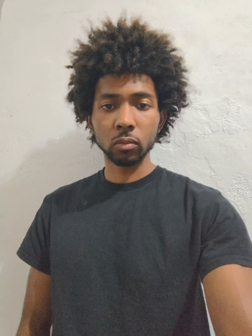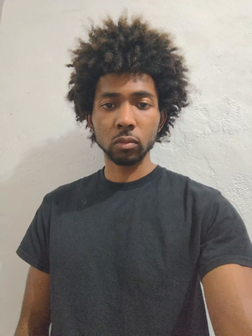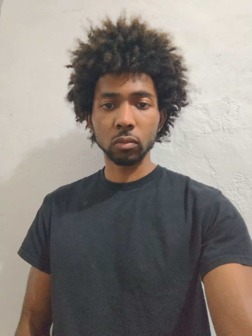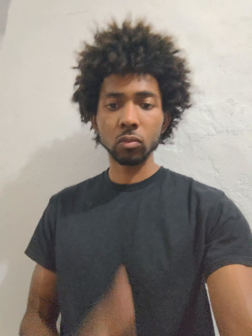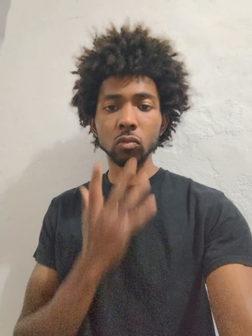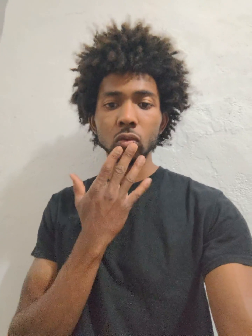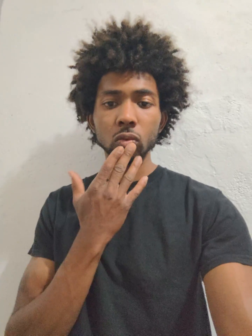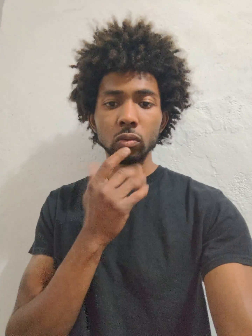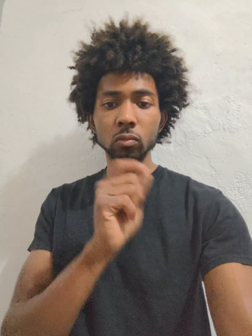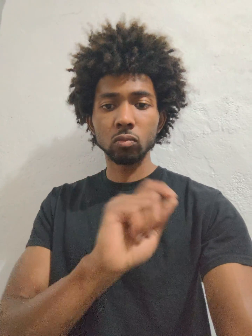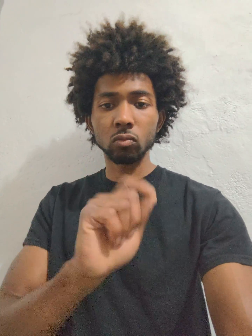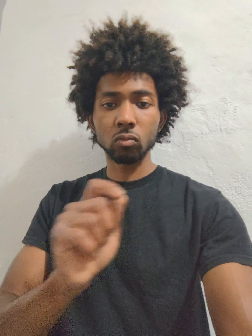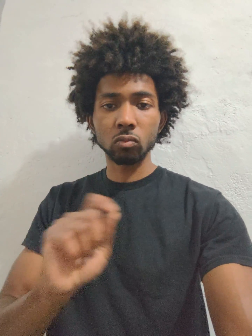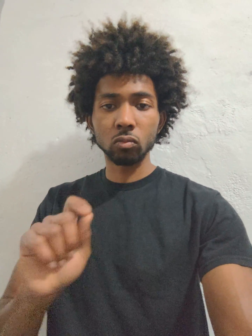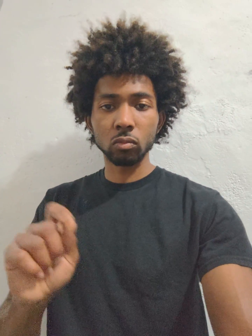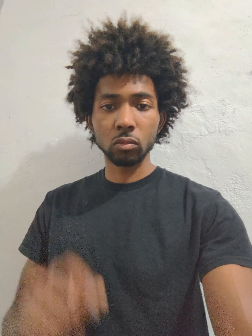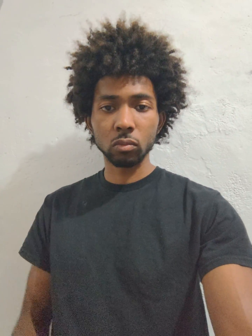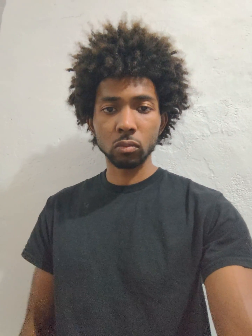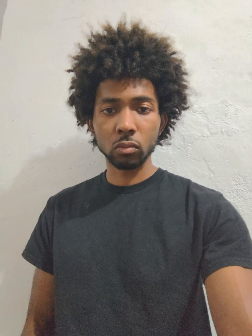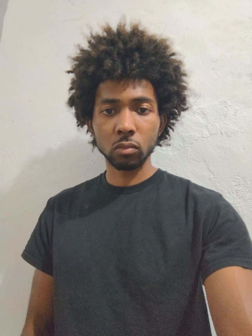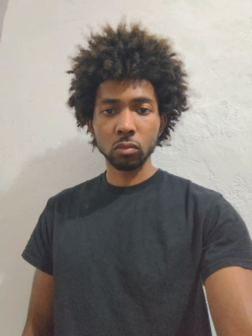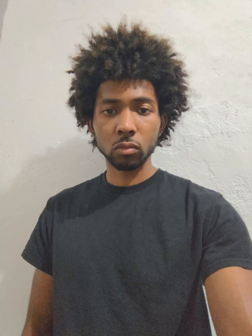crayon